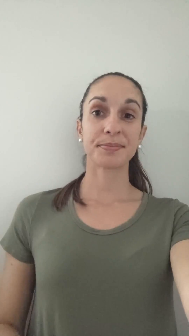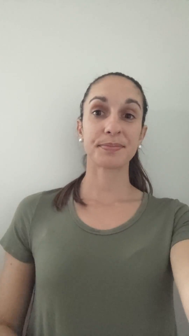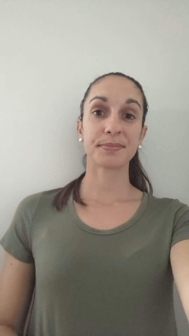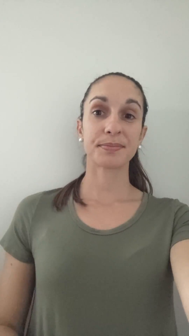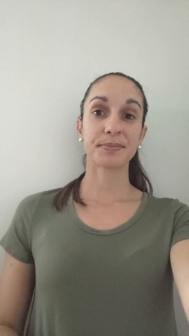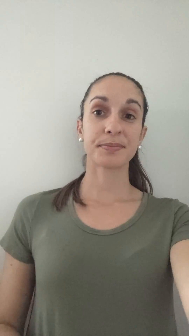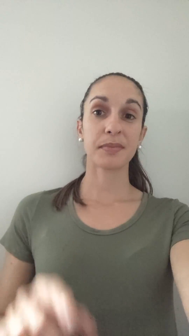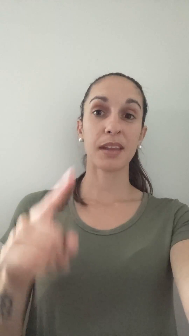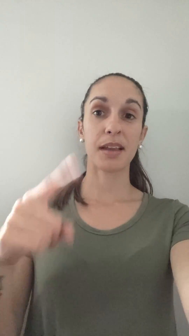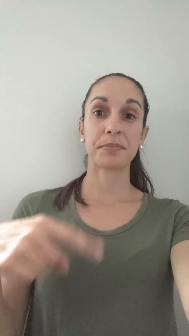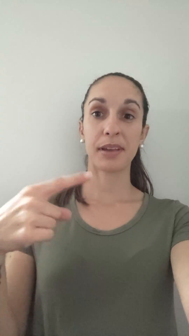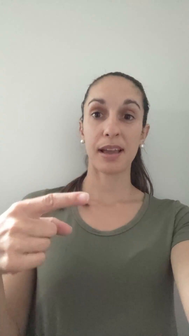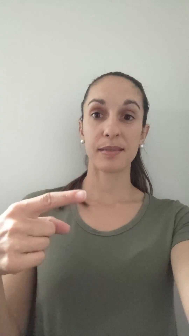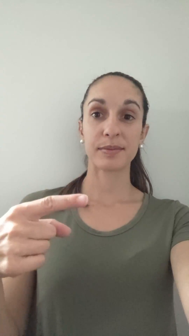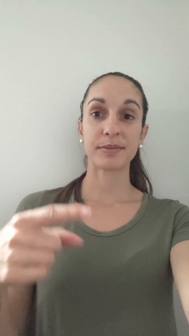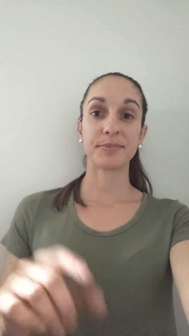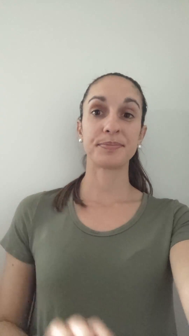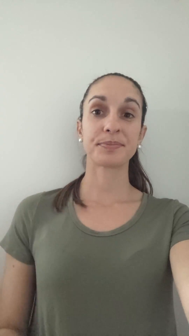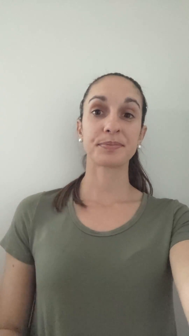about